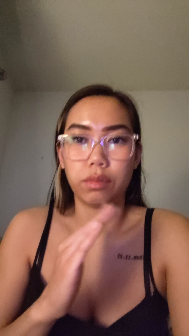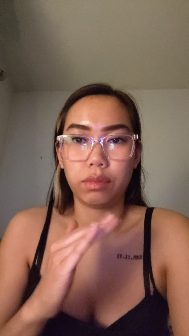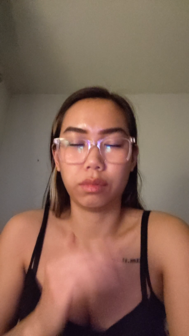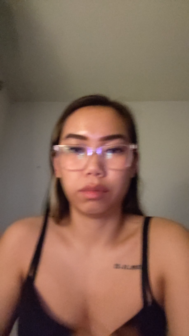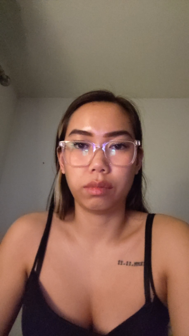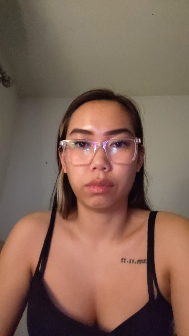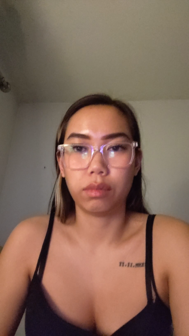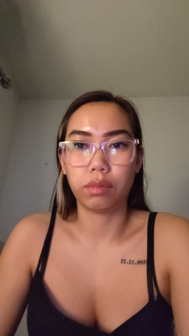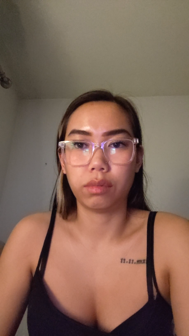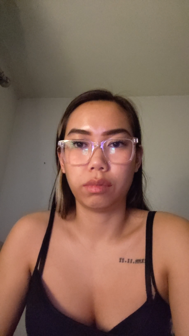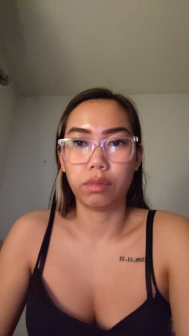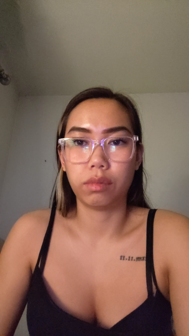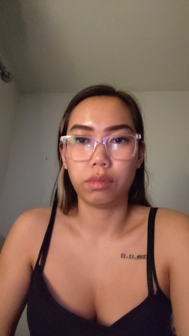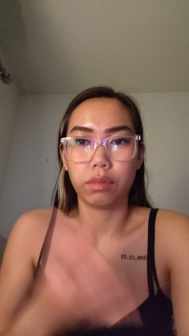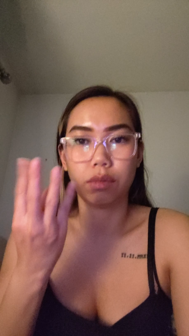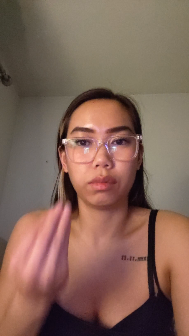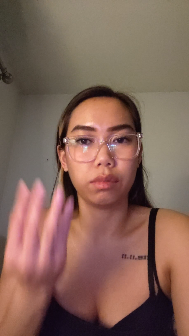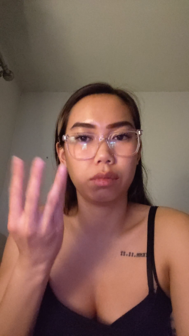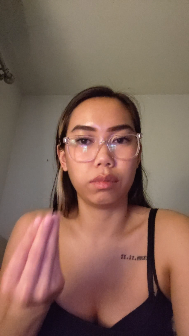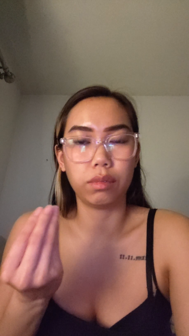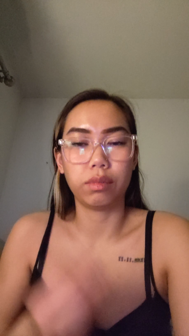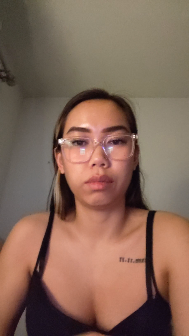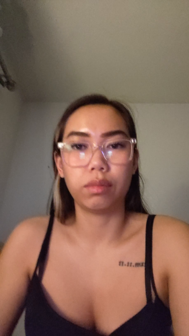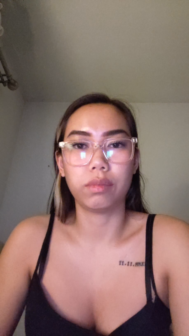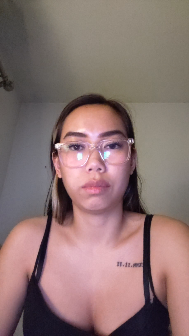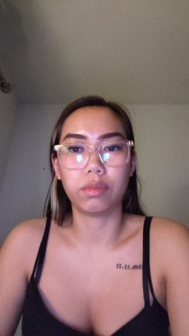gentle